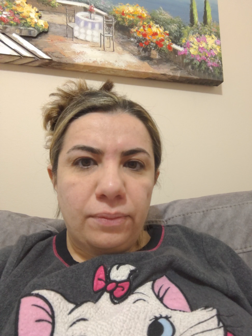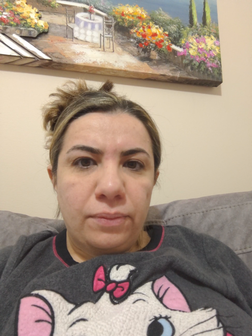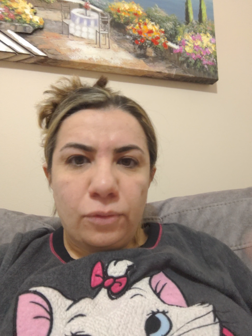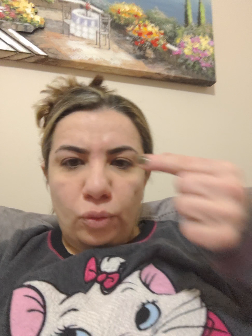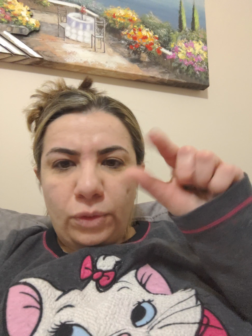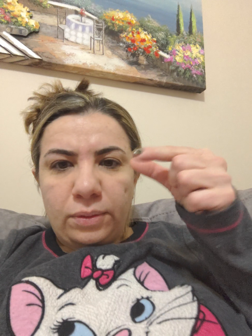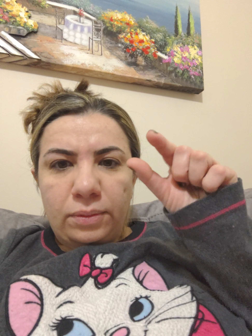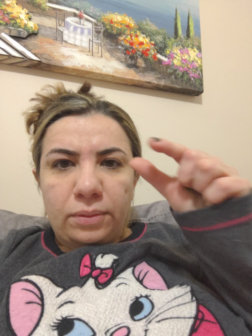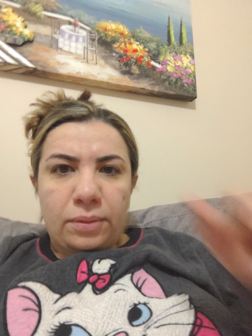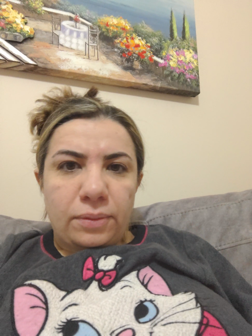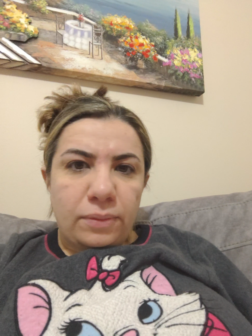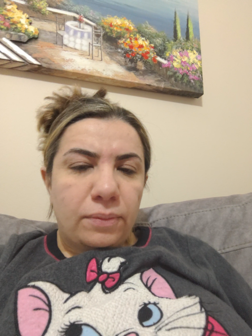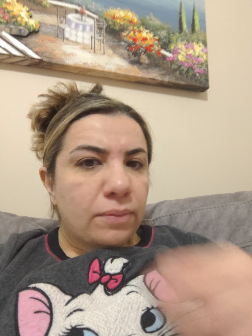green